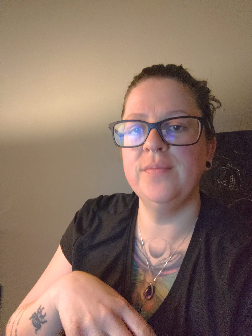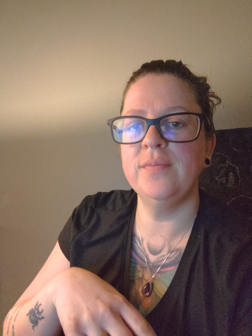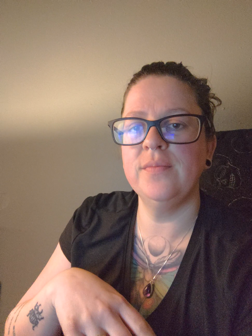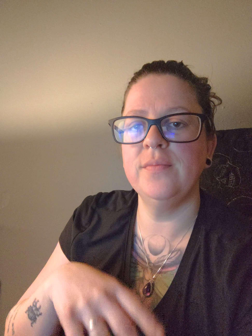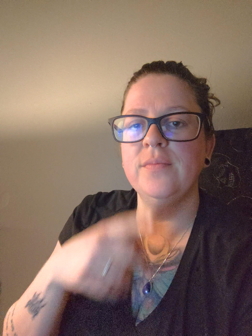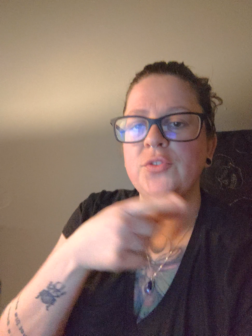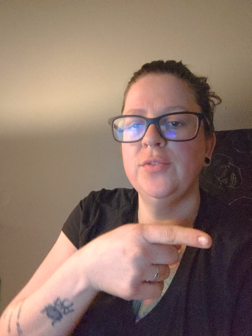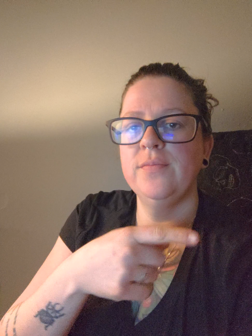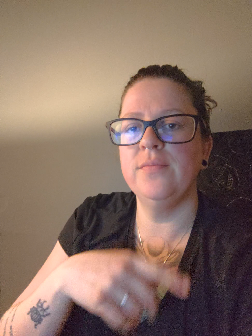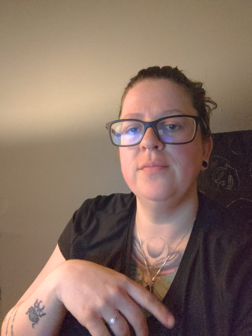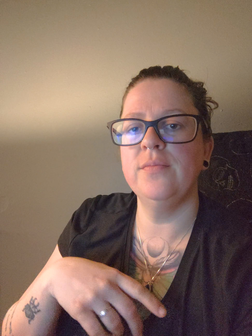he/she/it